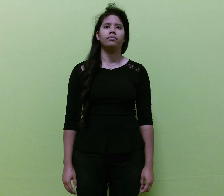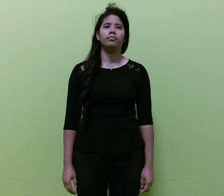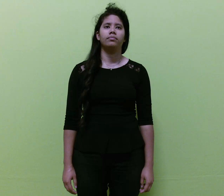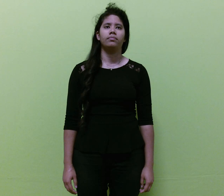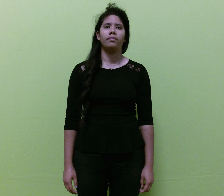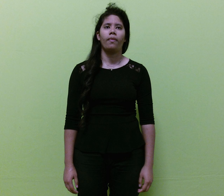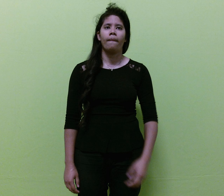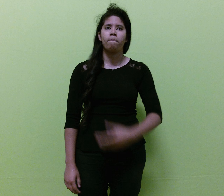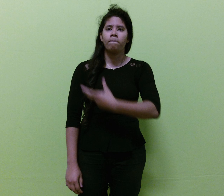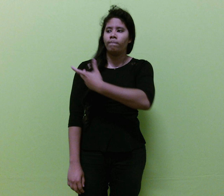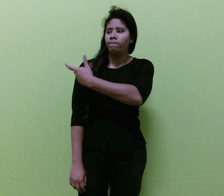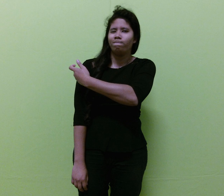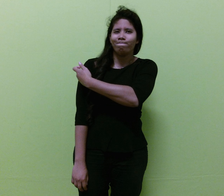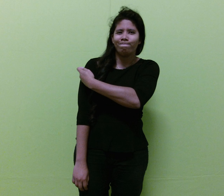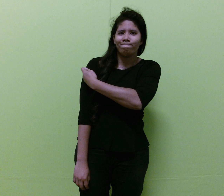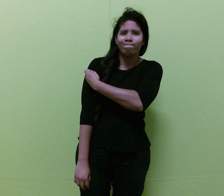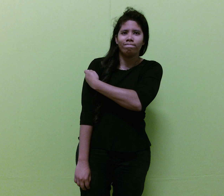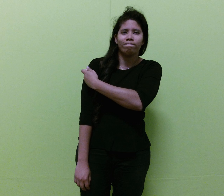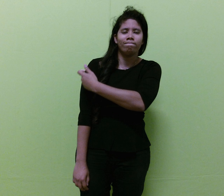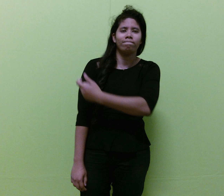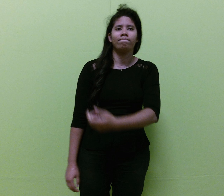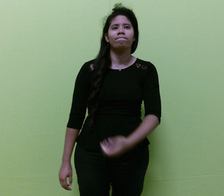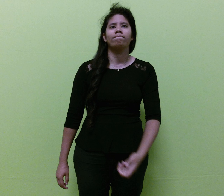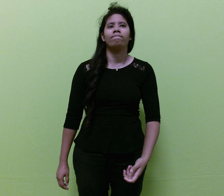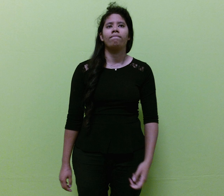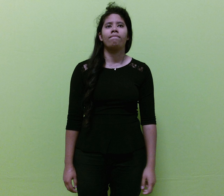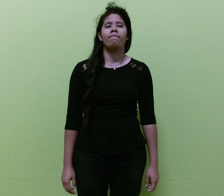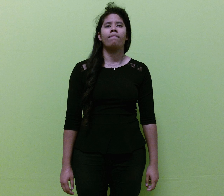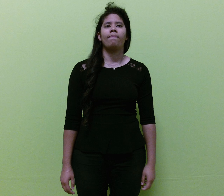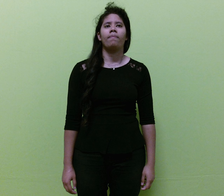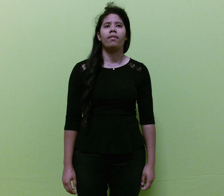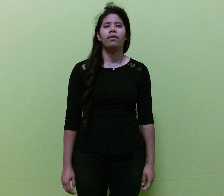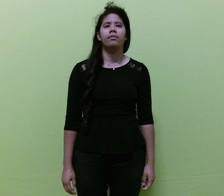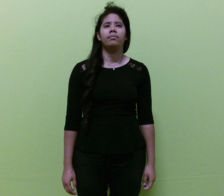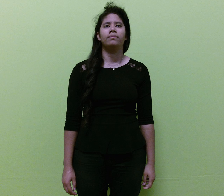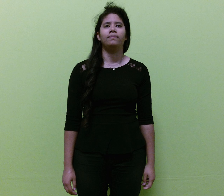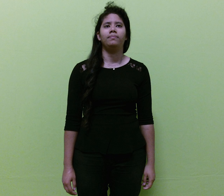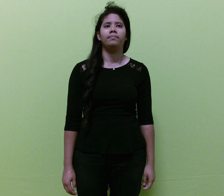vacina